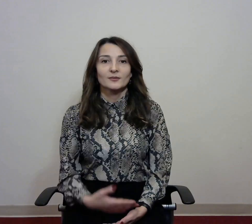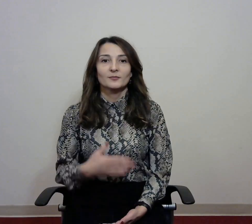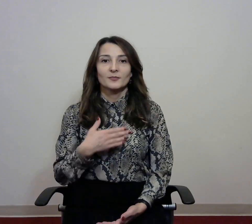mən